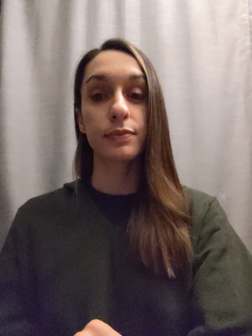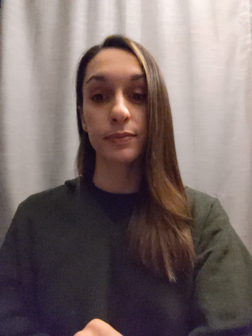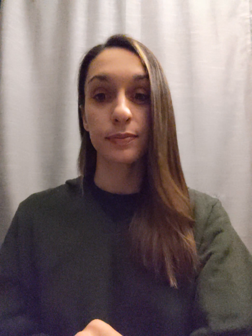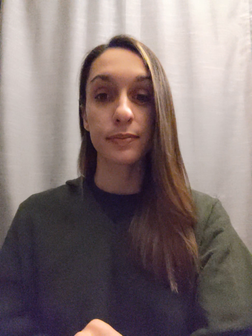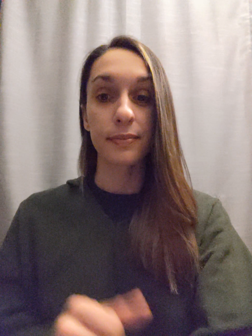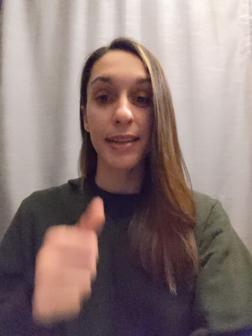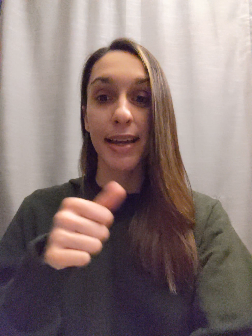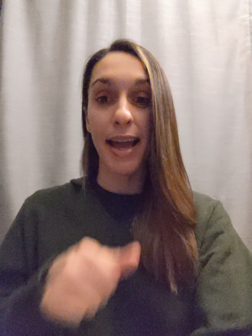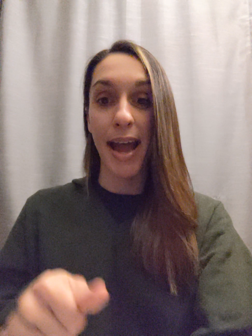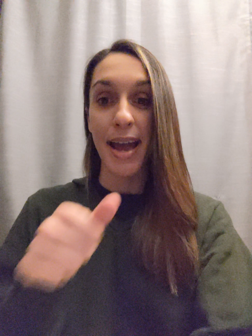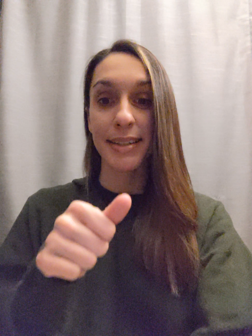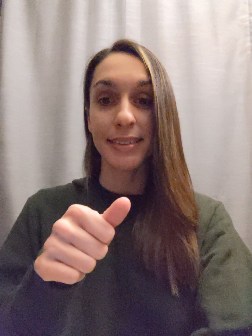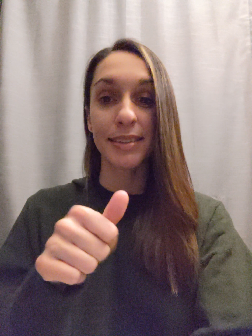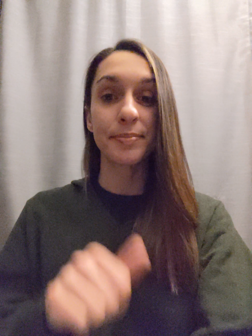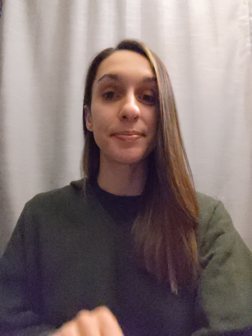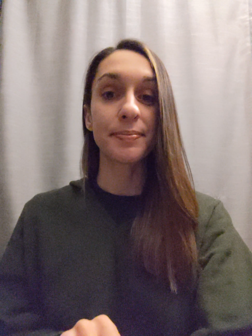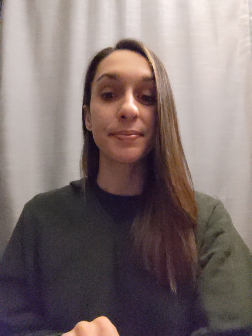hide